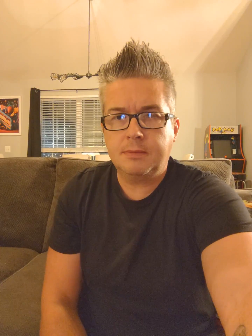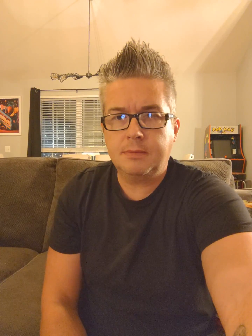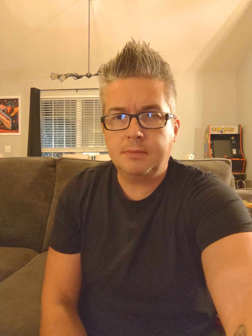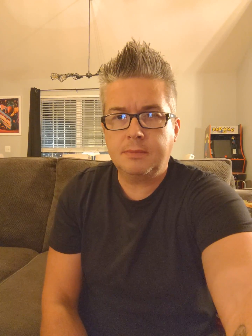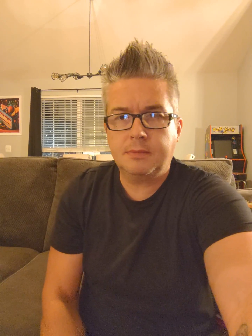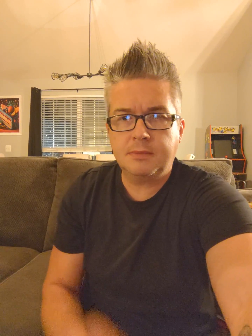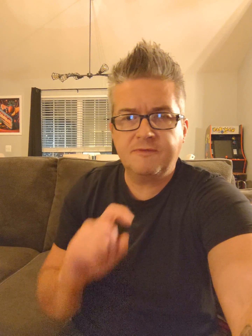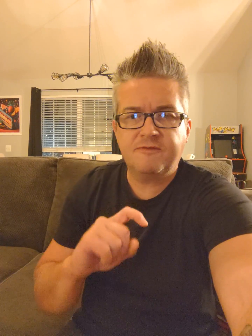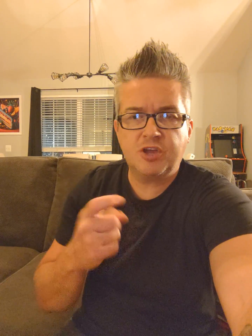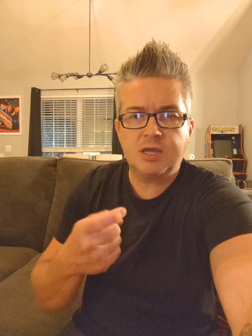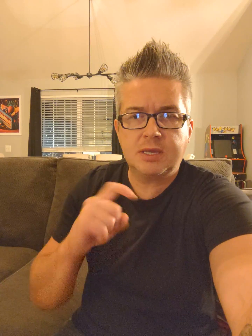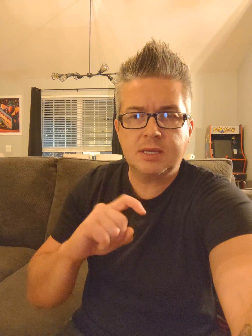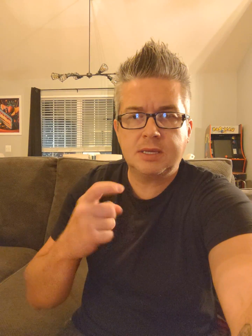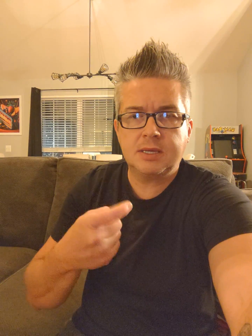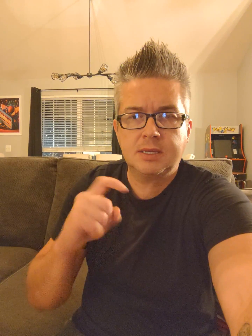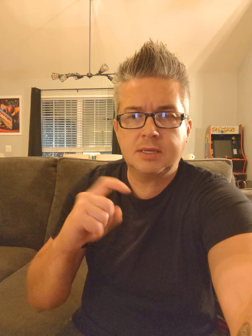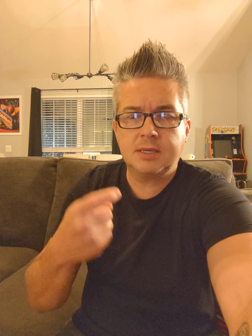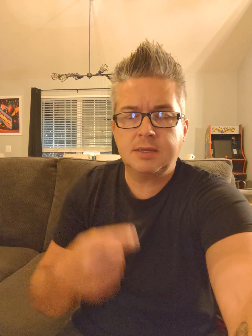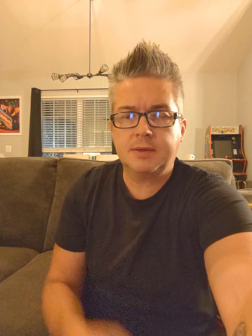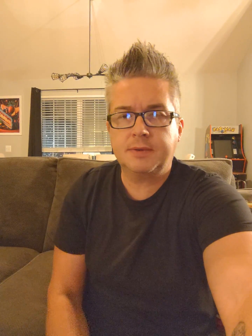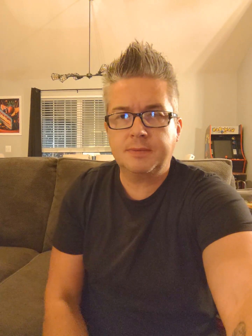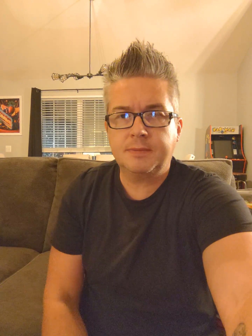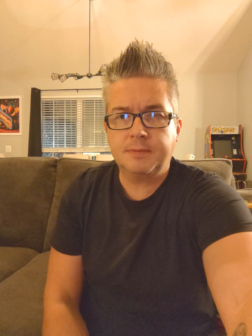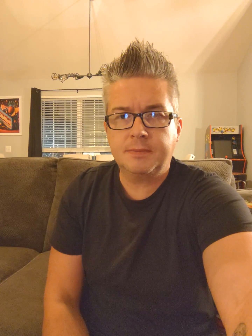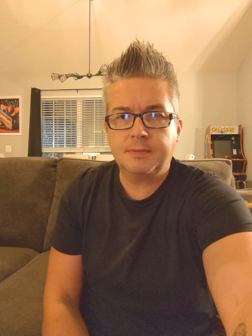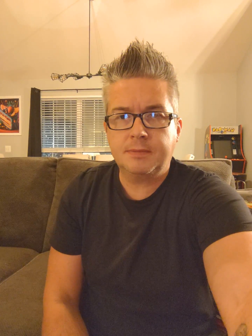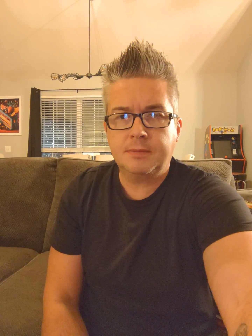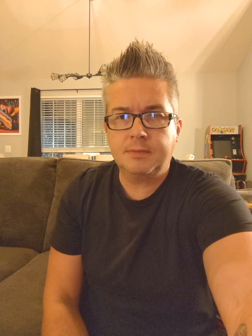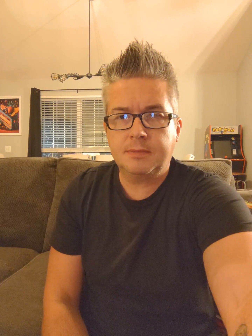friend